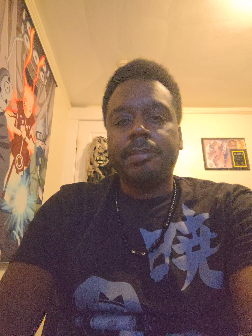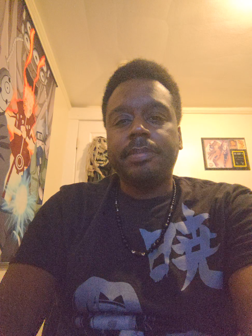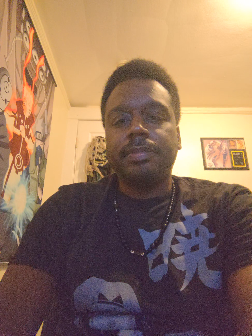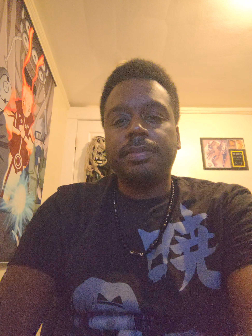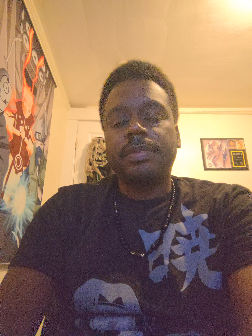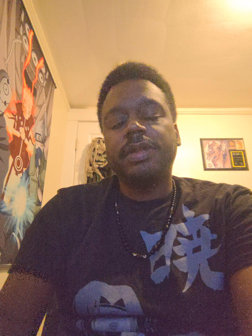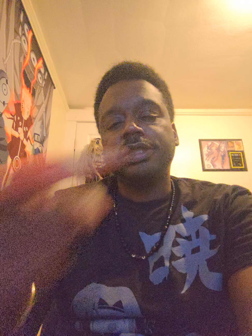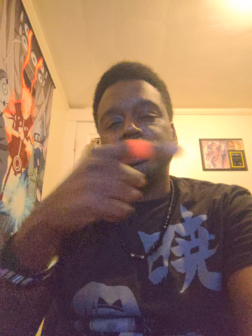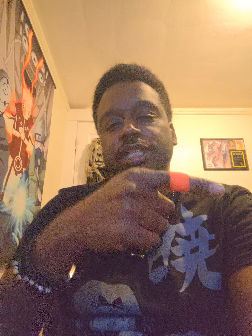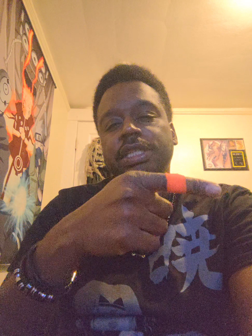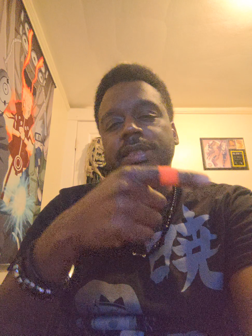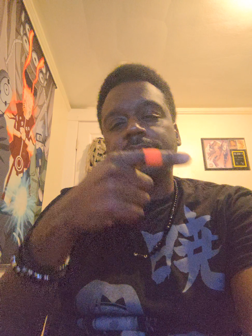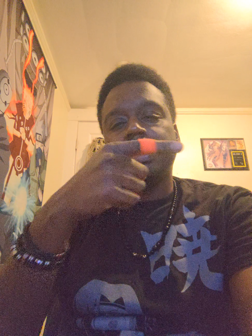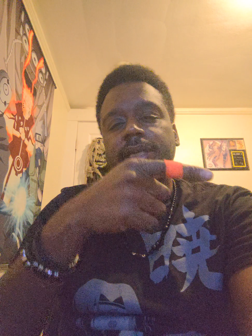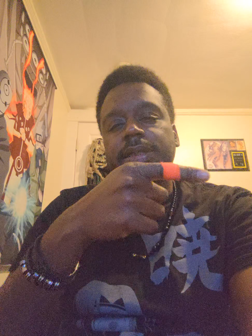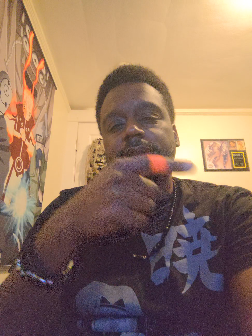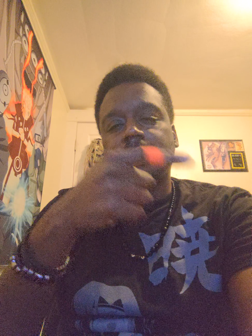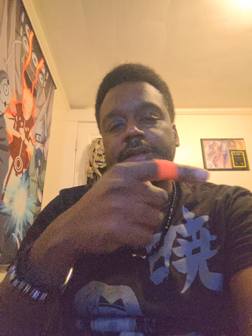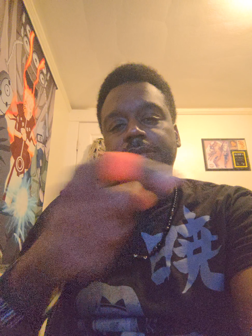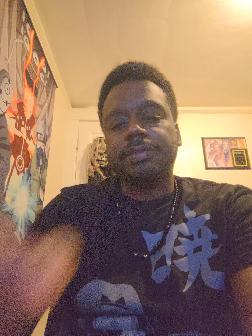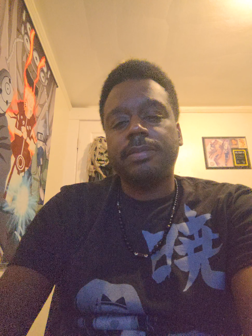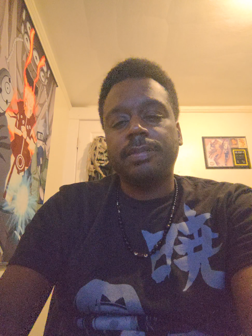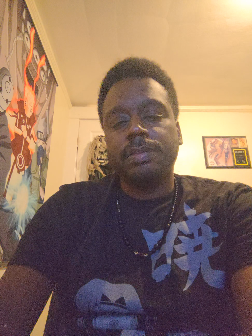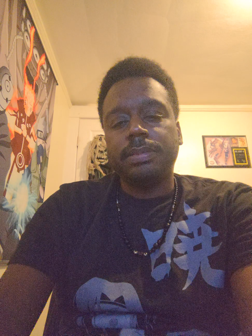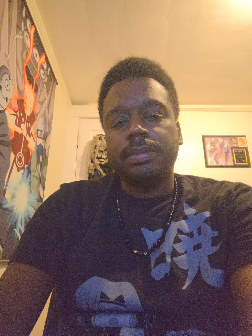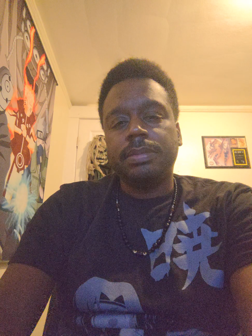he/she/it